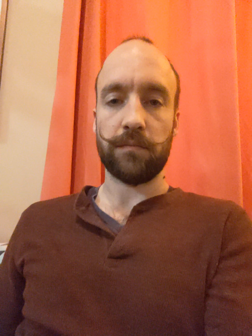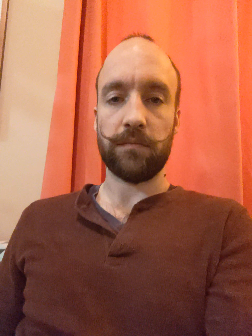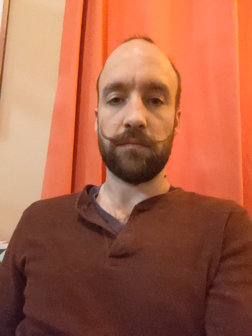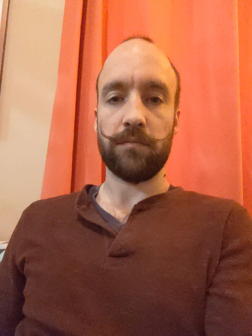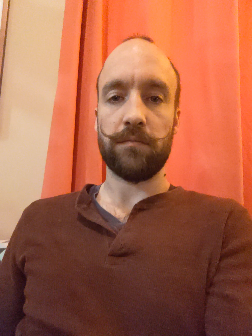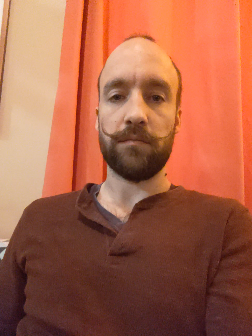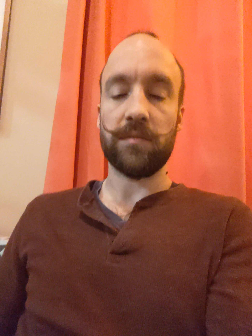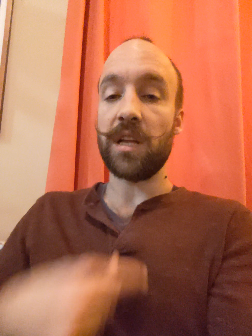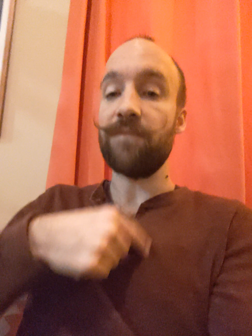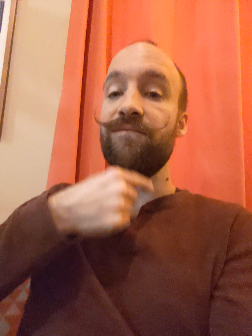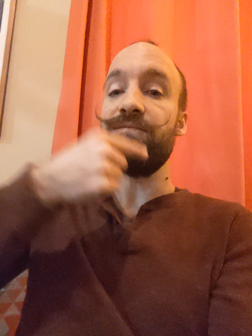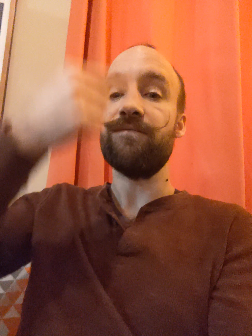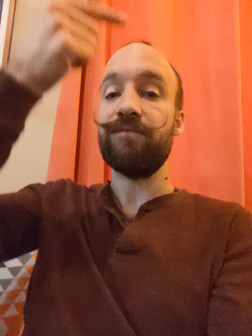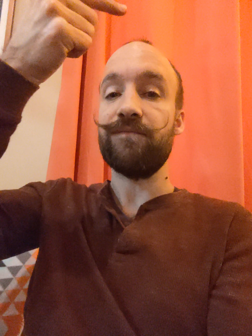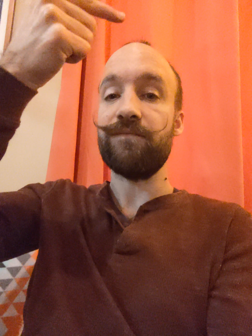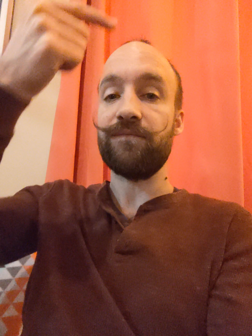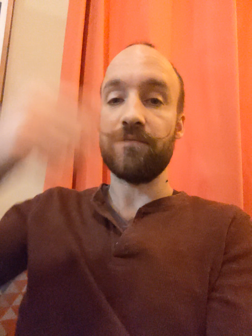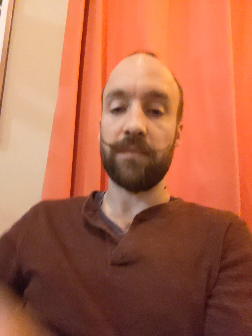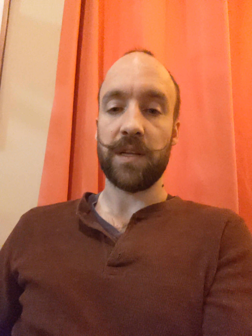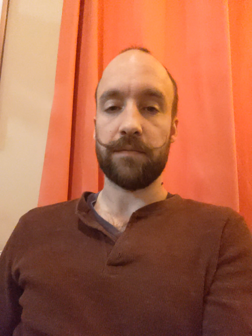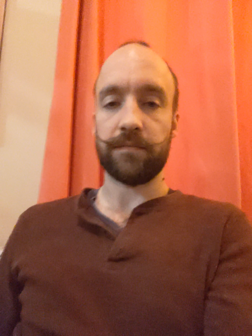giraffe